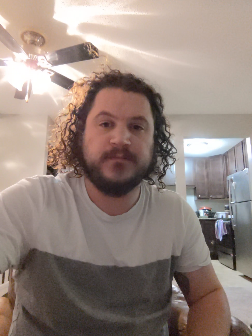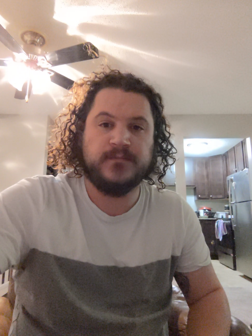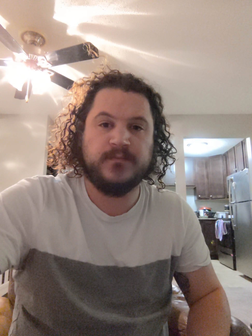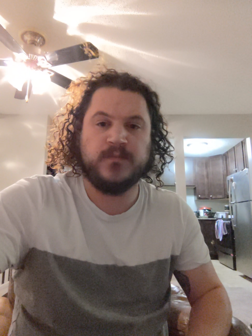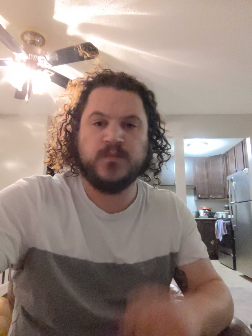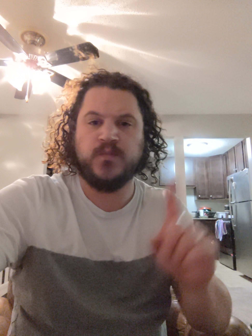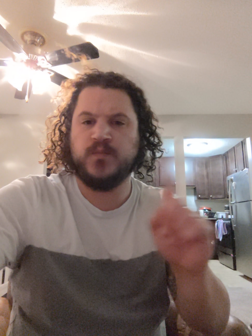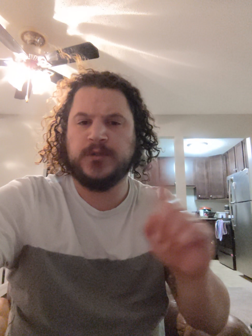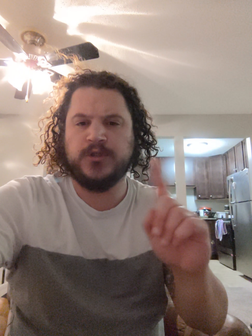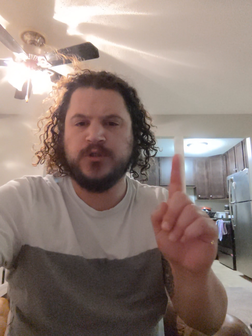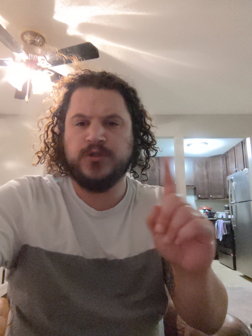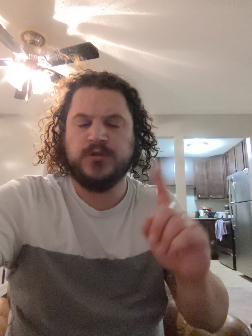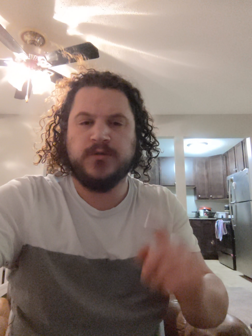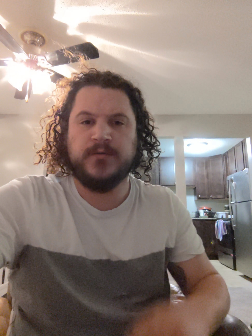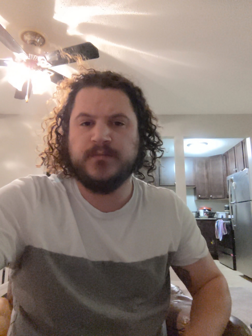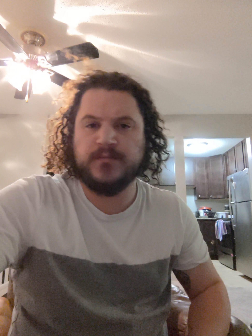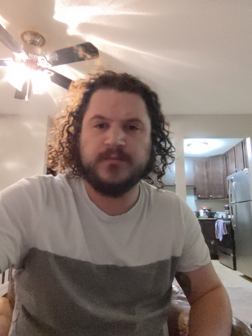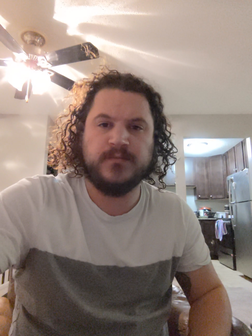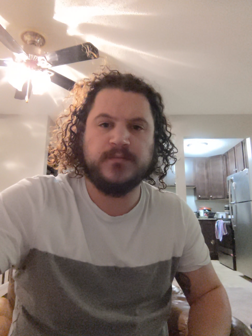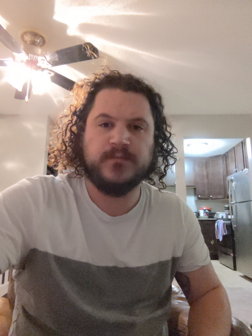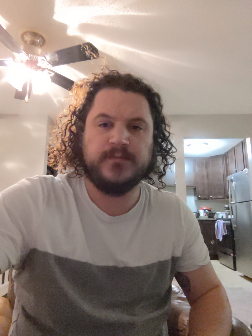where